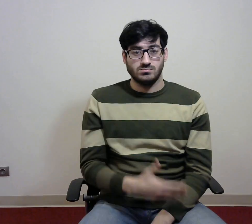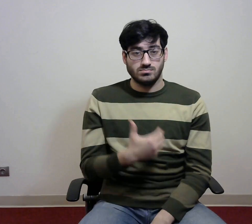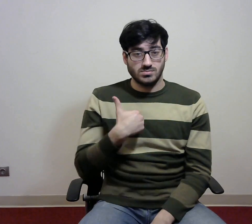mən